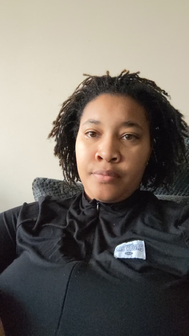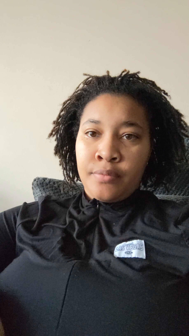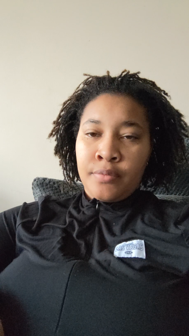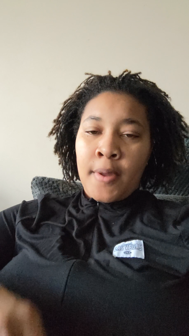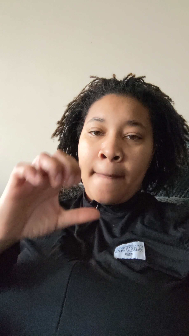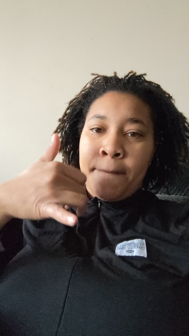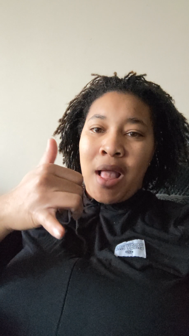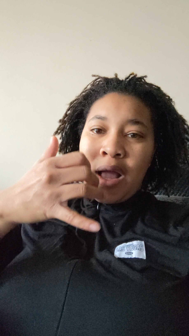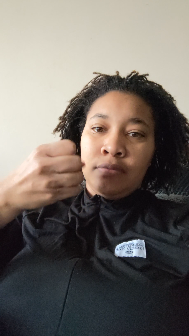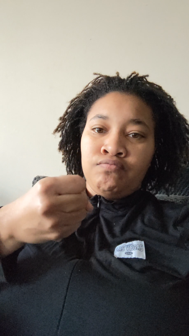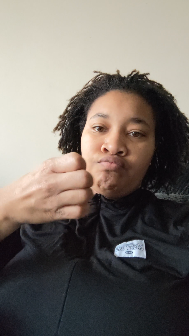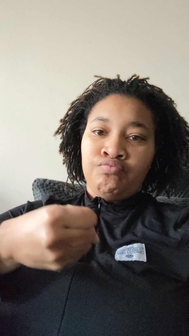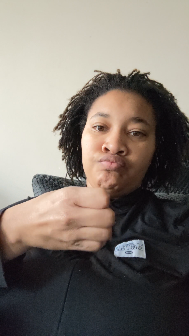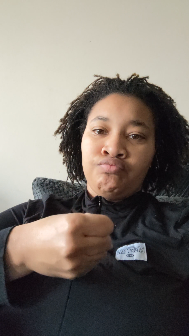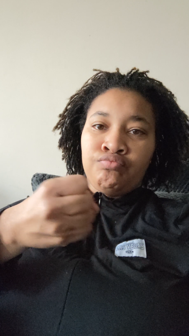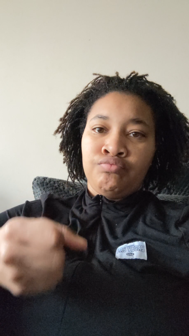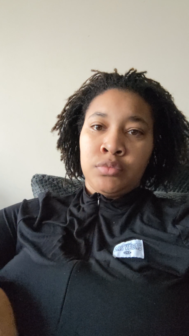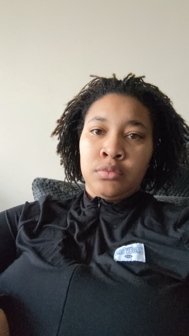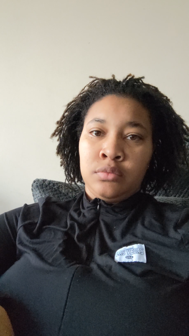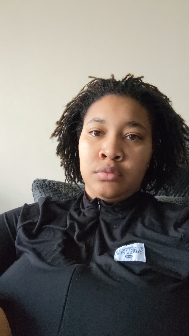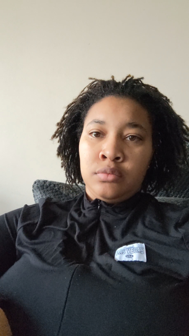play dough